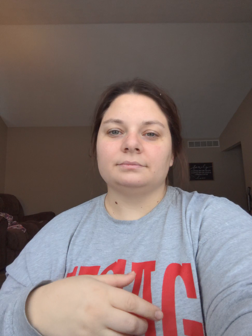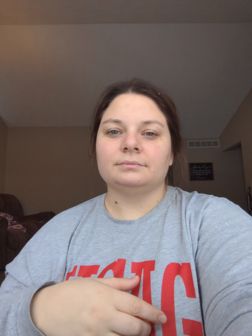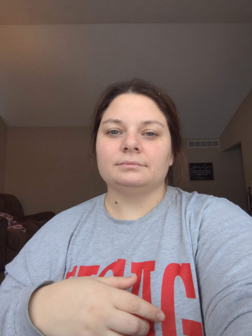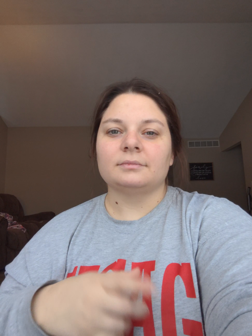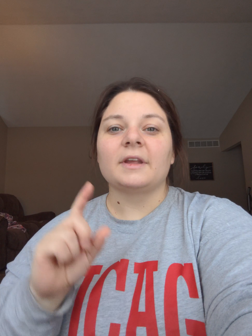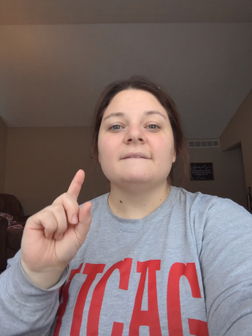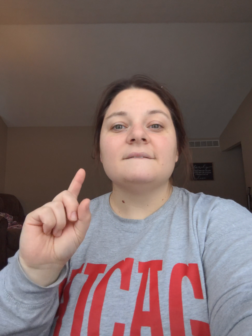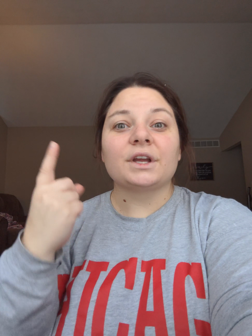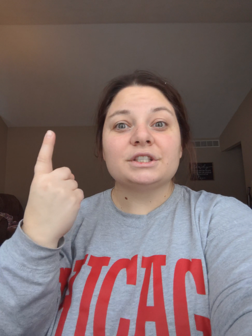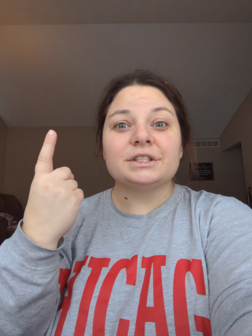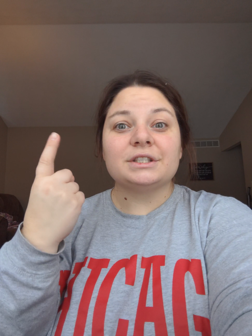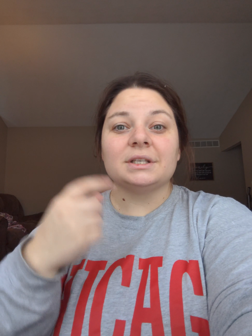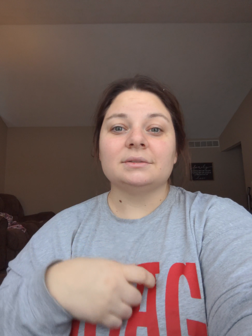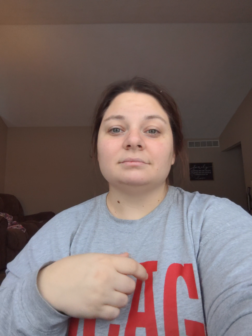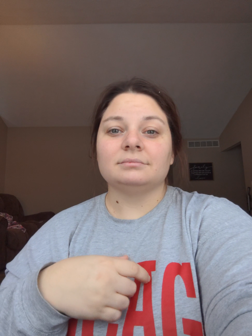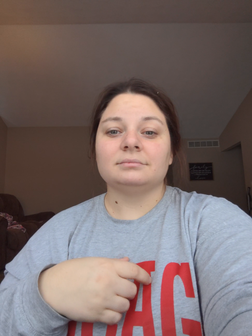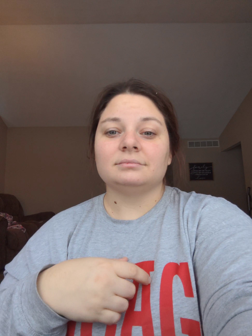first